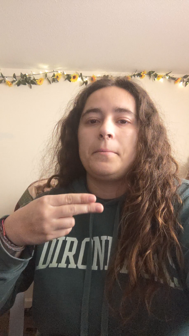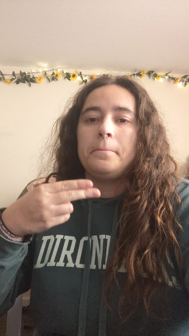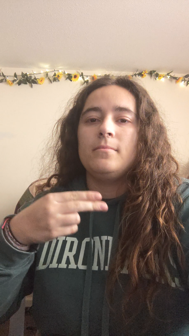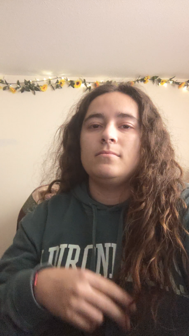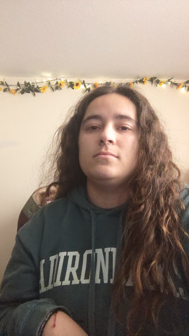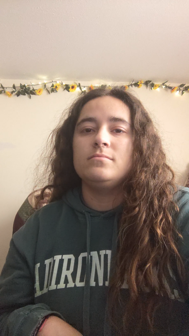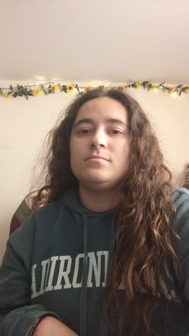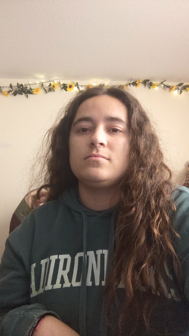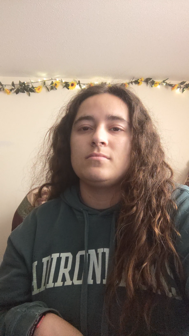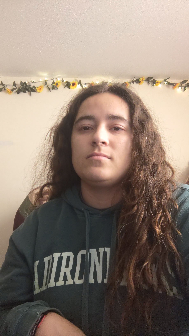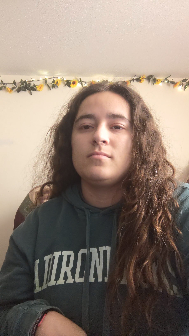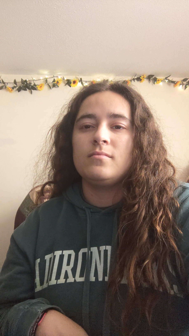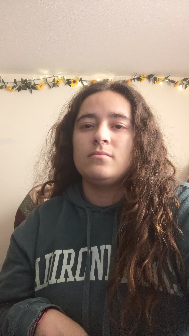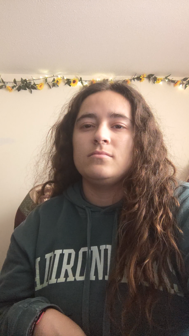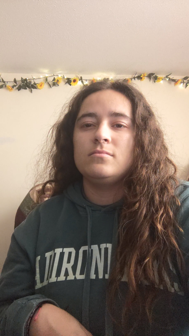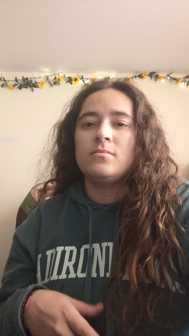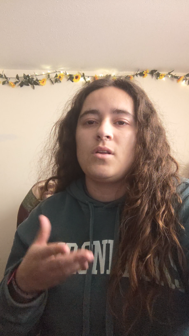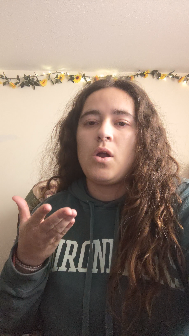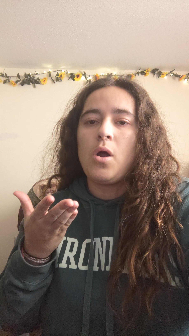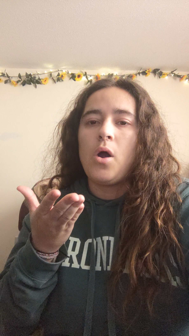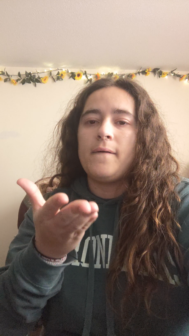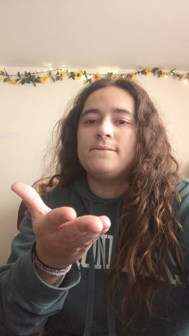oven